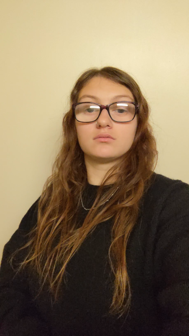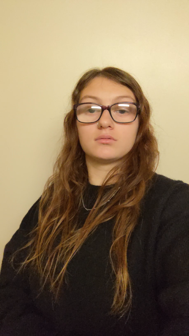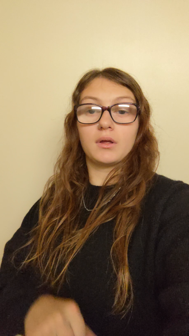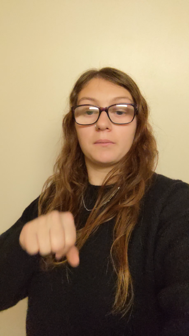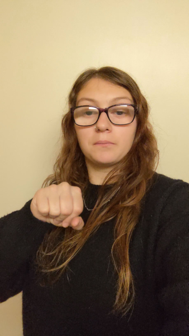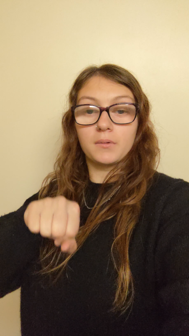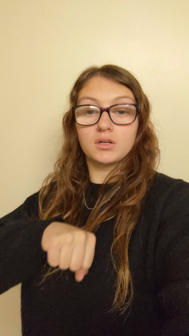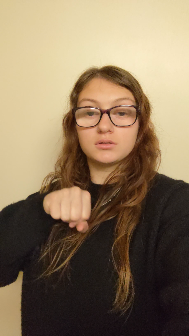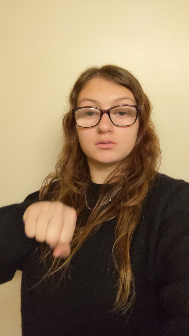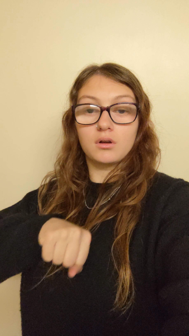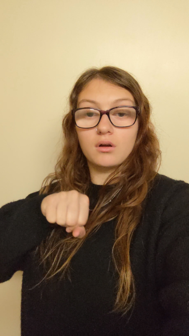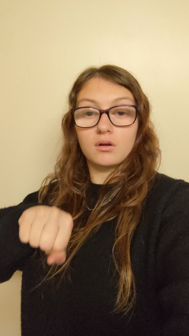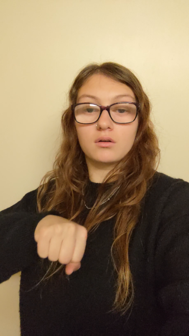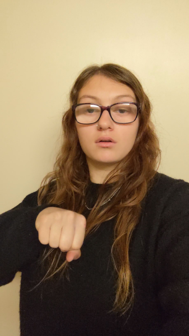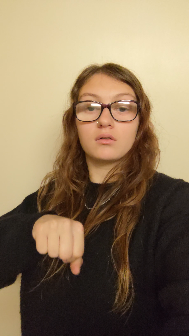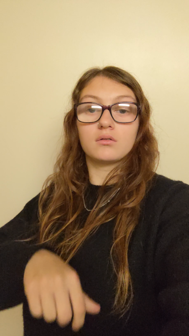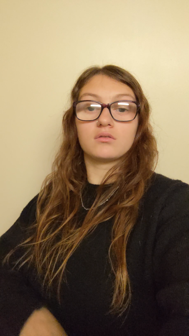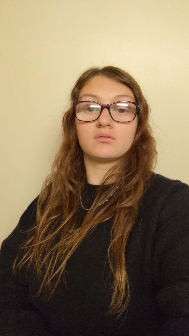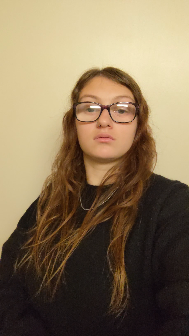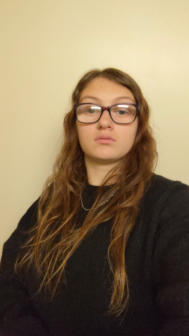bicycle